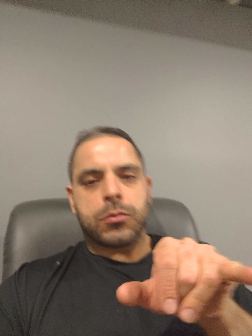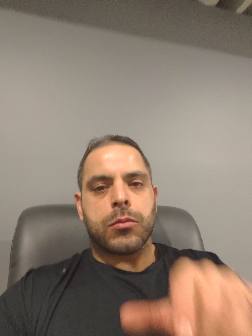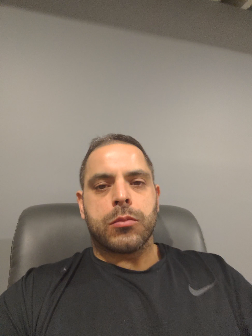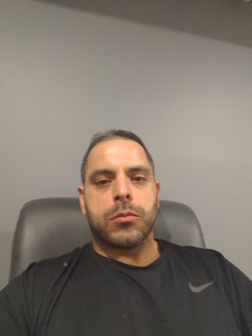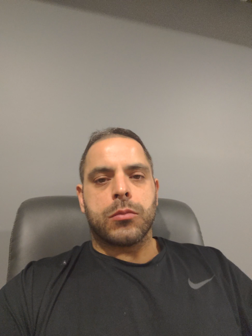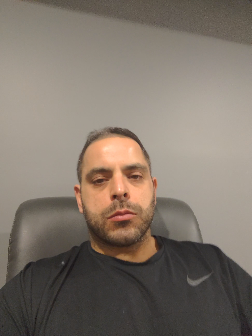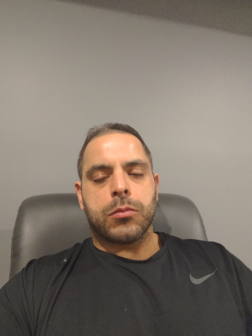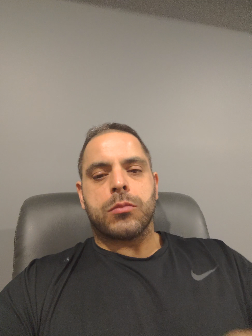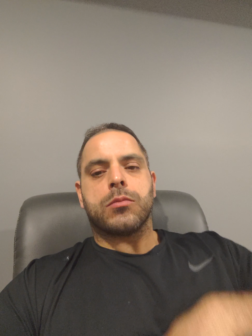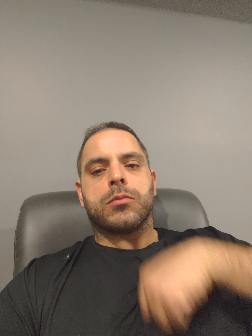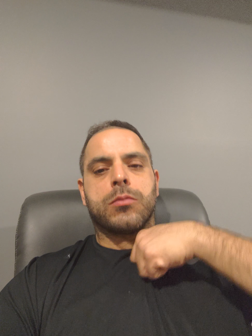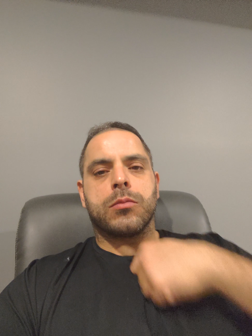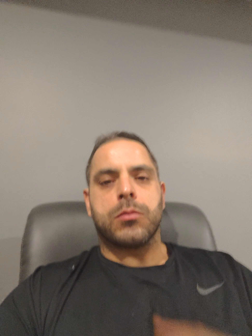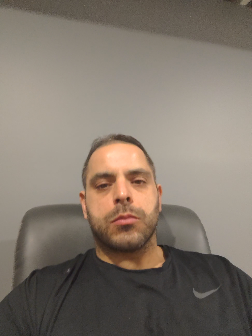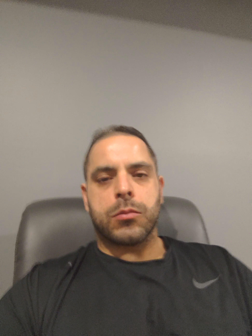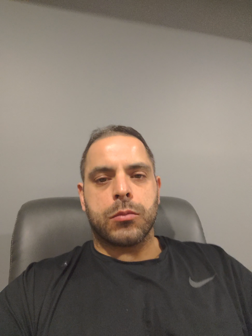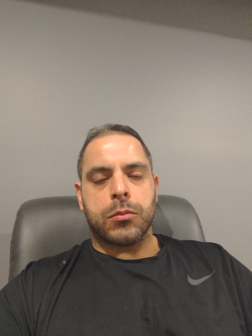zipper